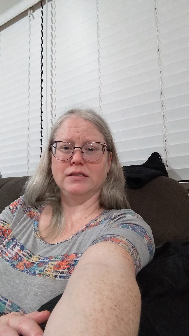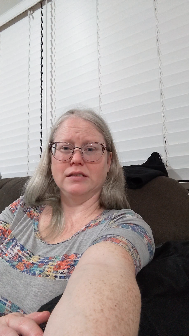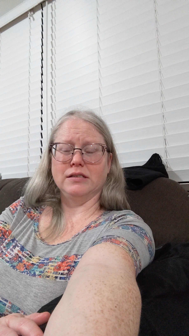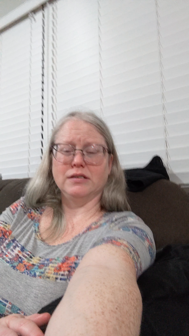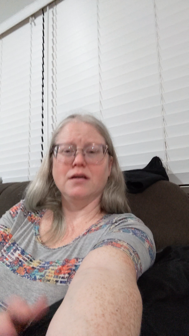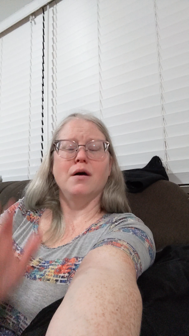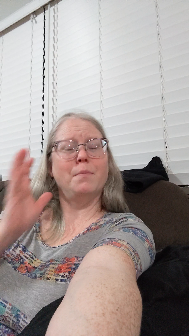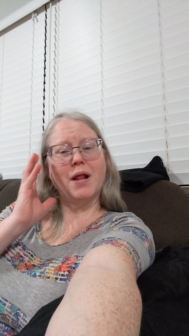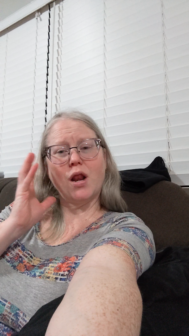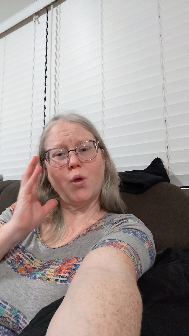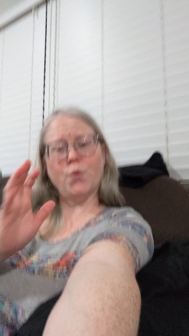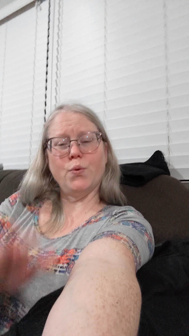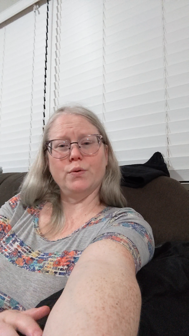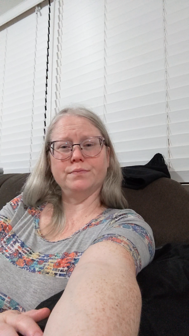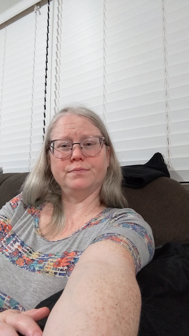pillow